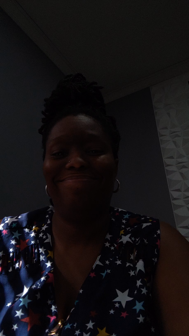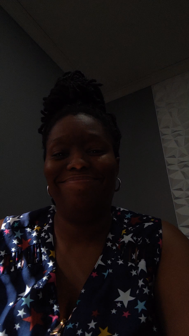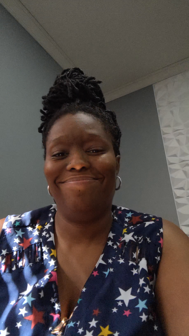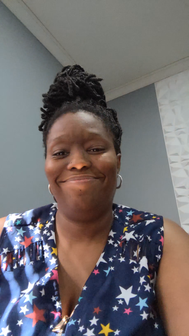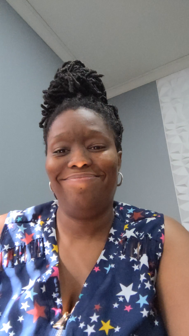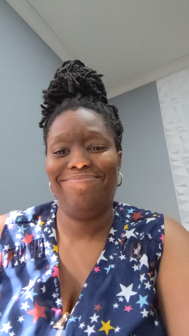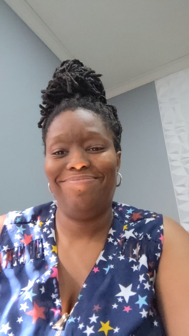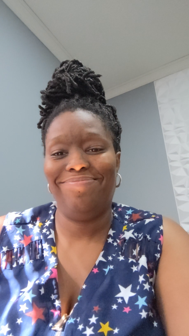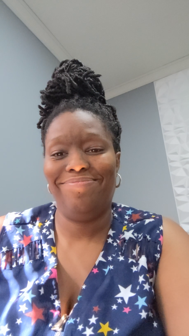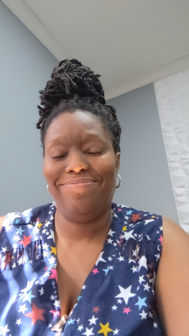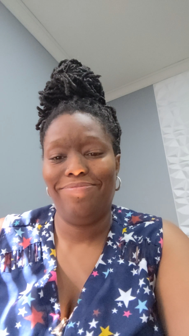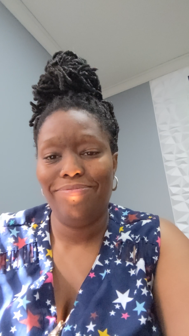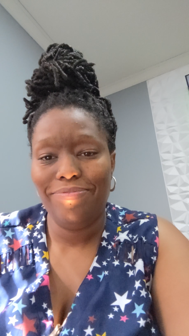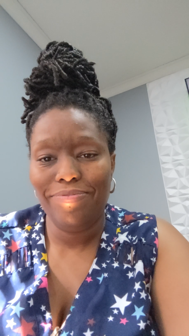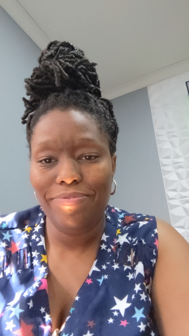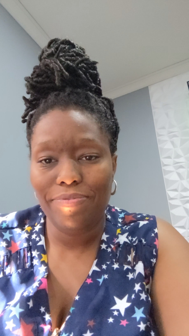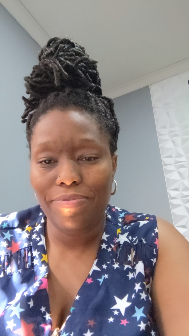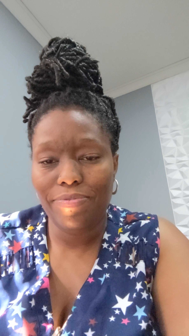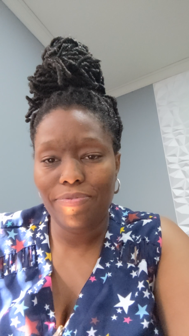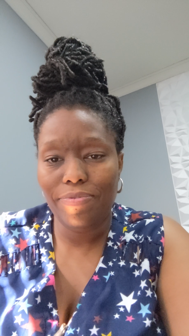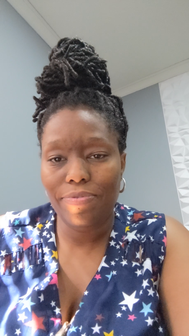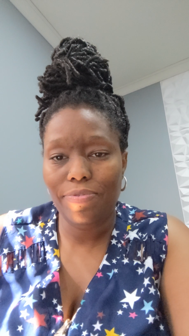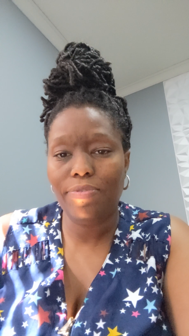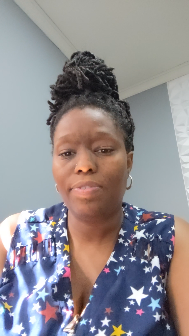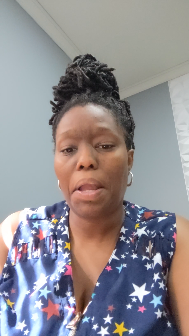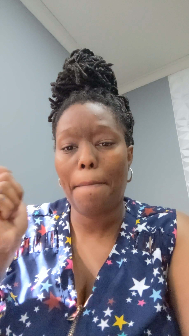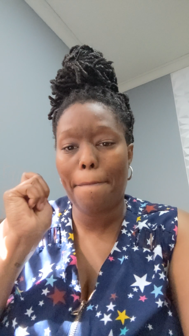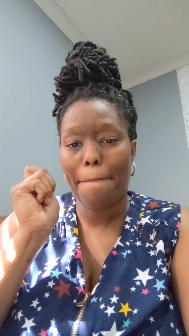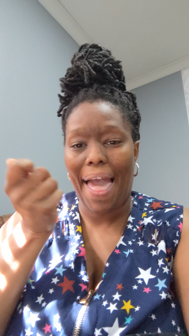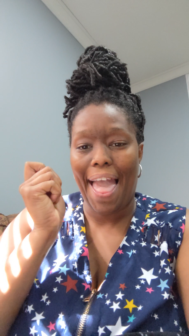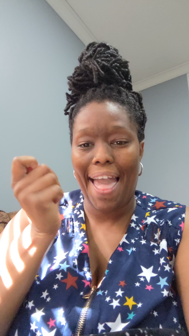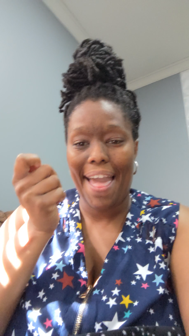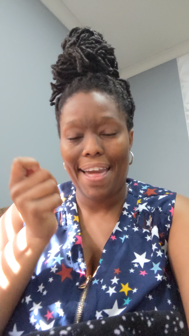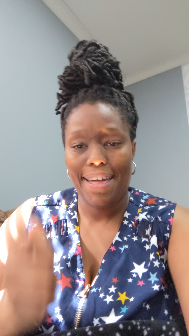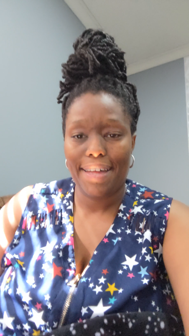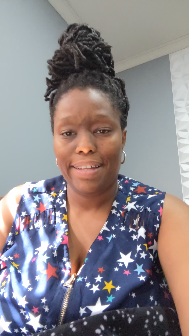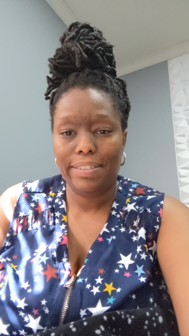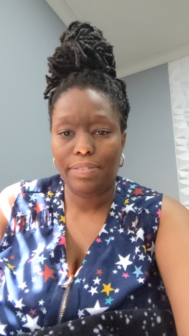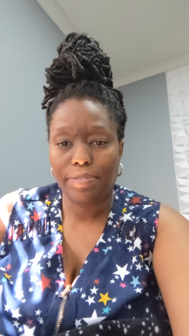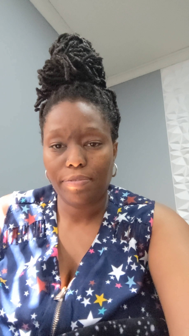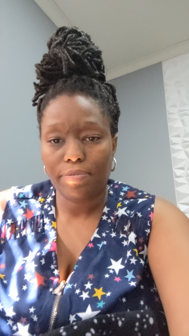bat